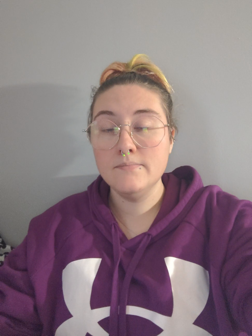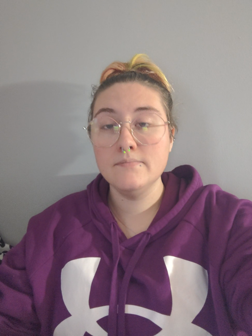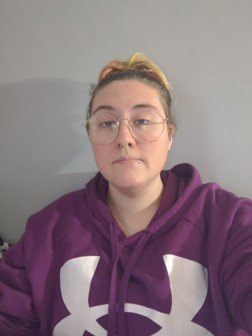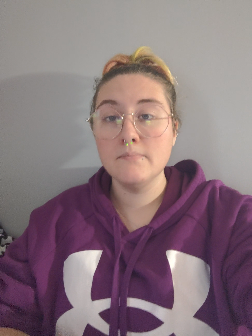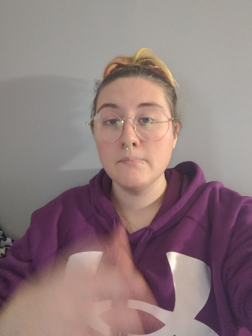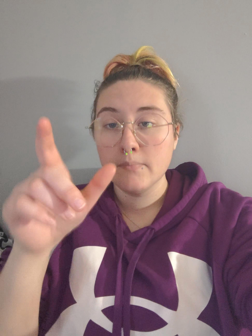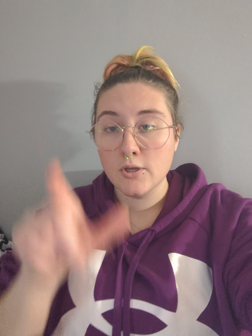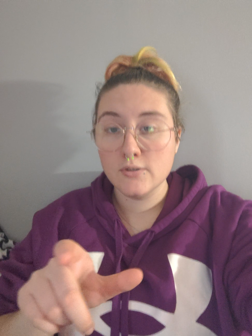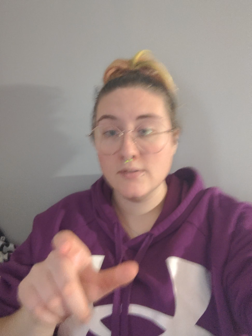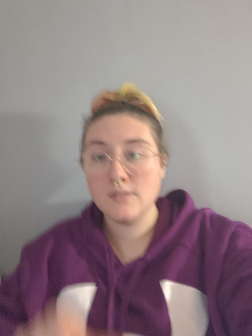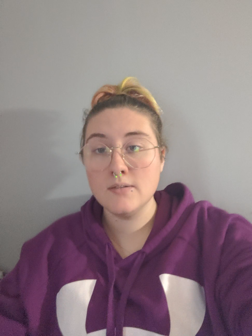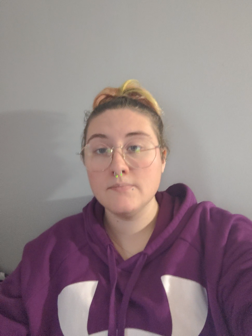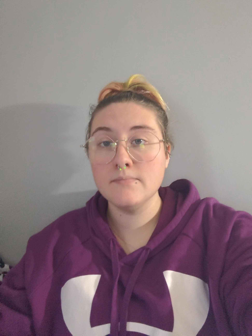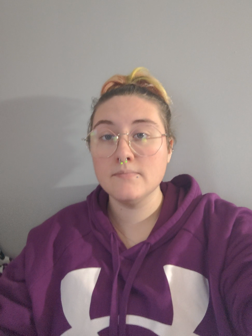person